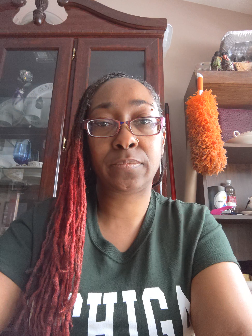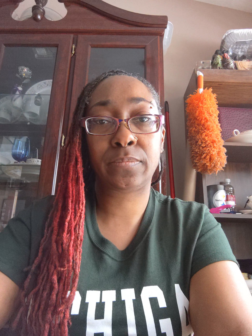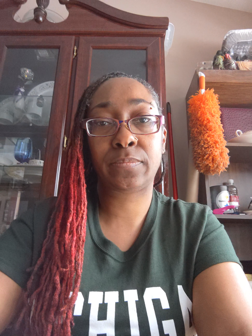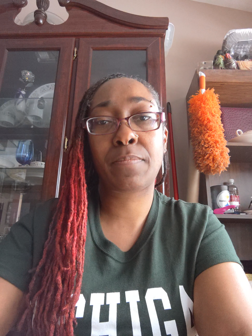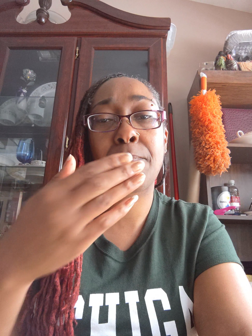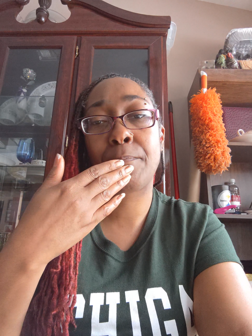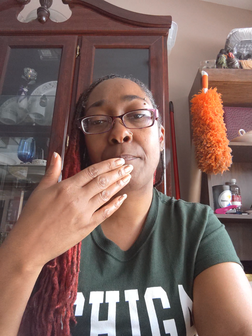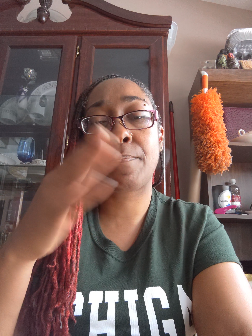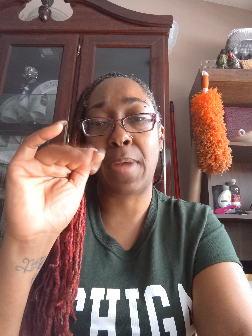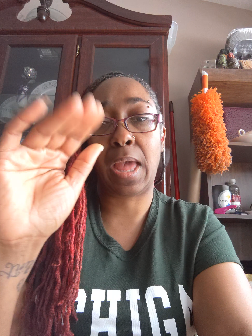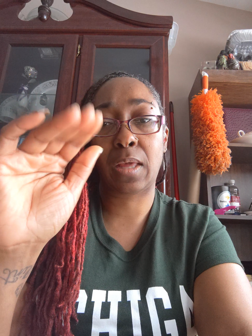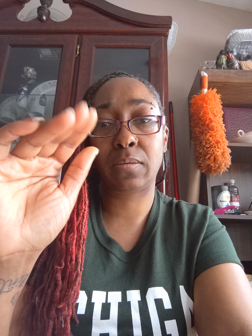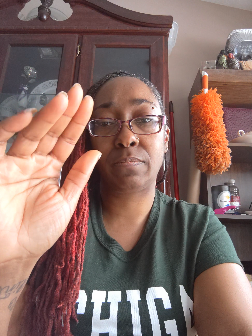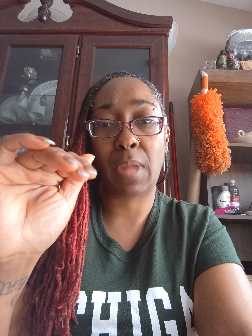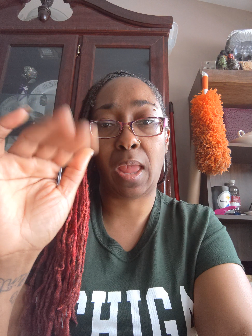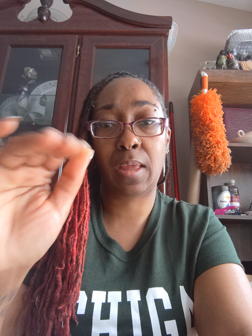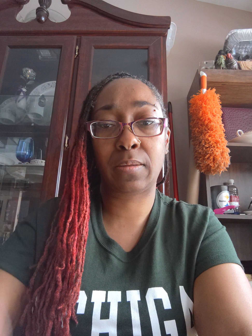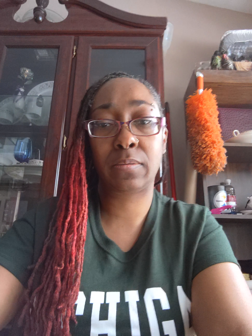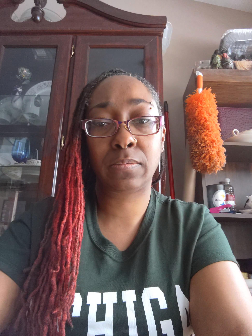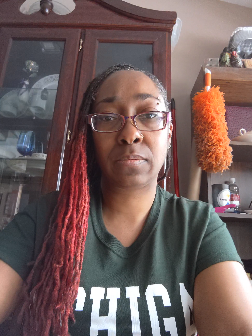bye